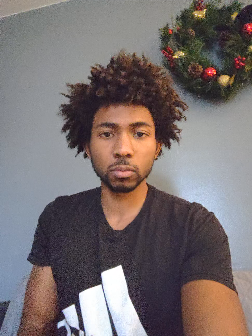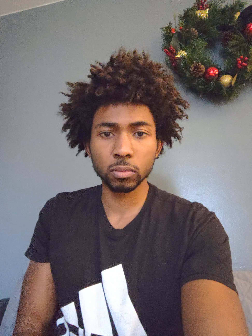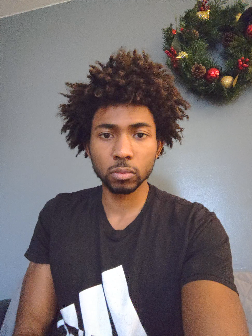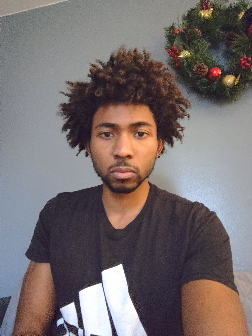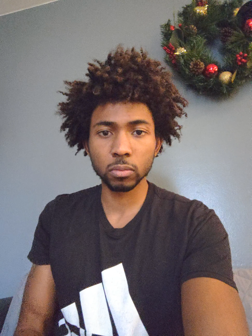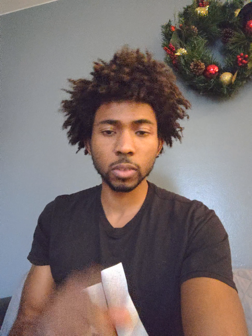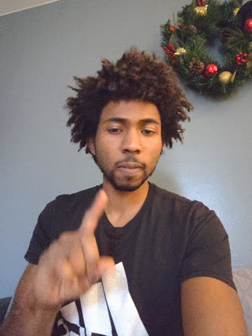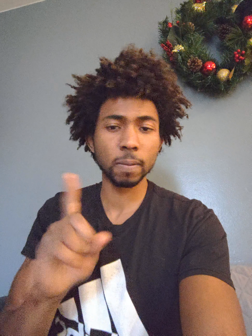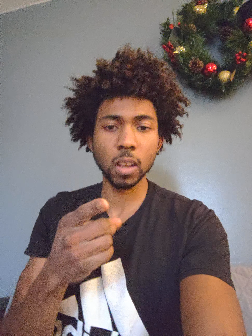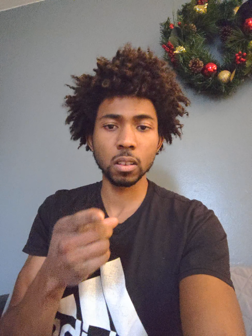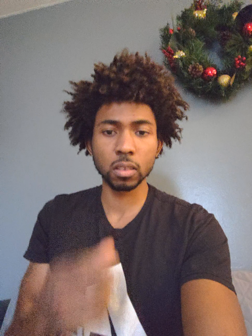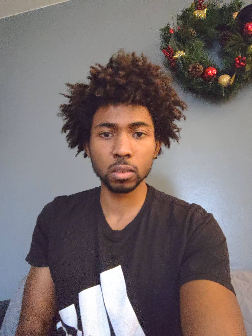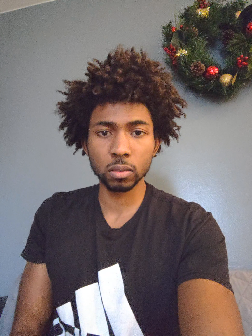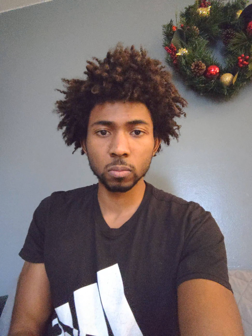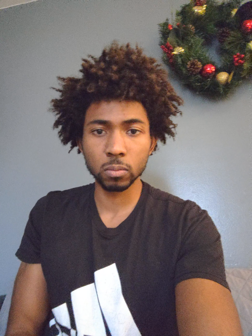first